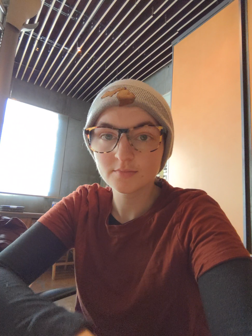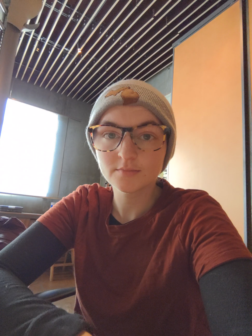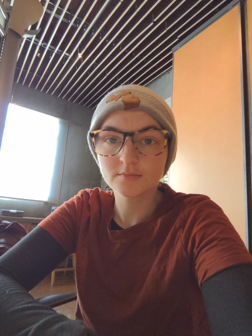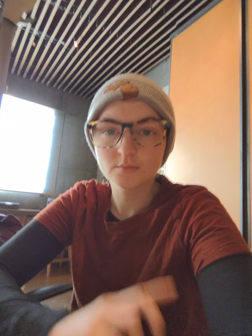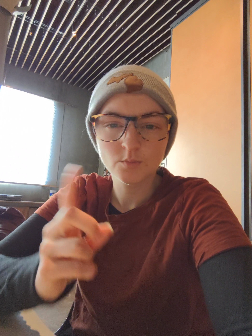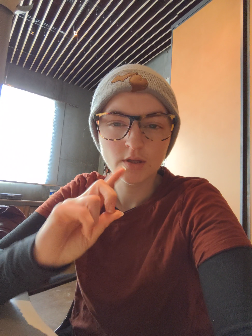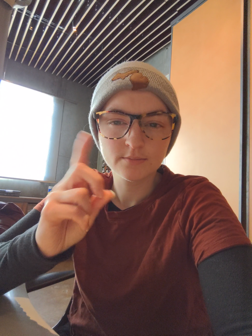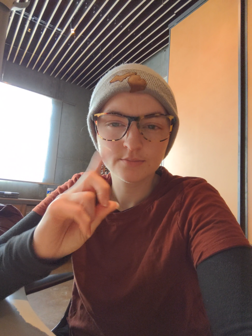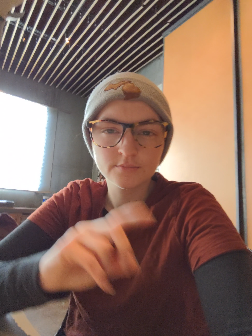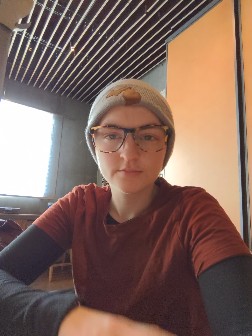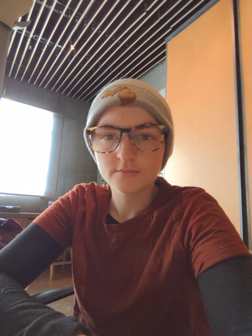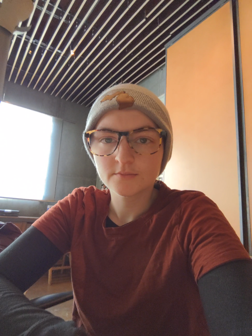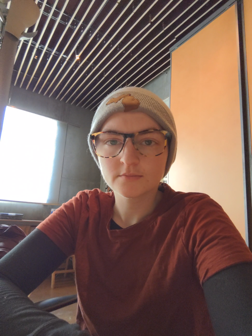where